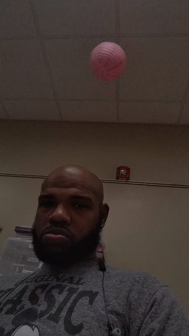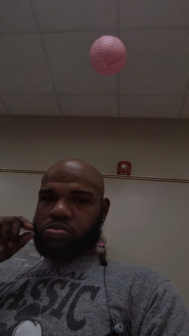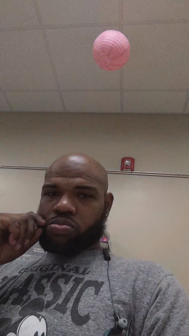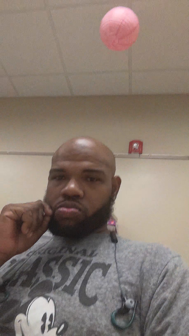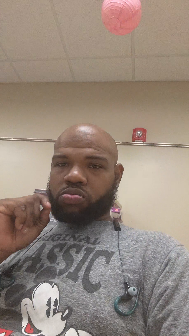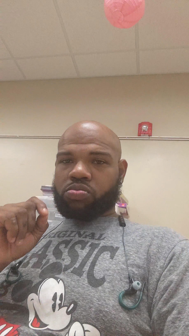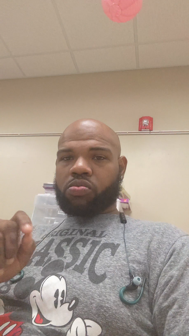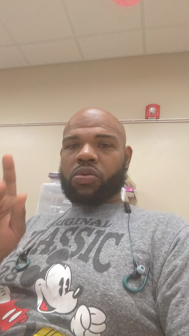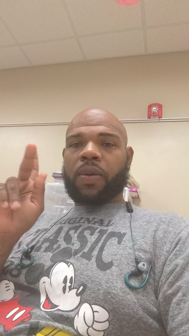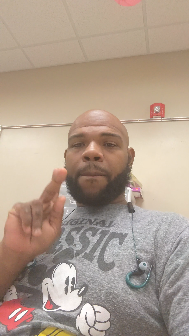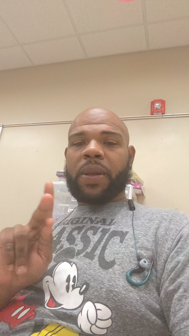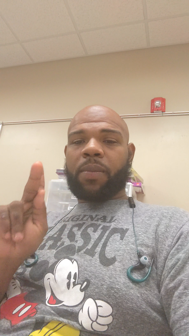people